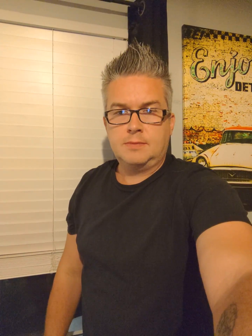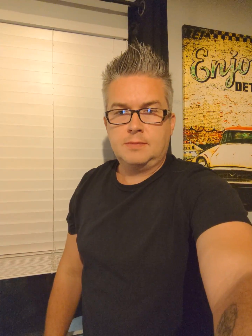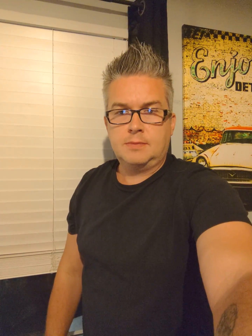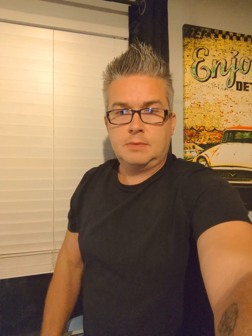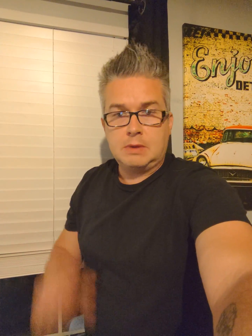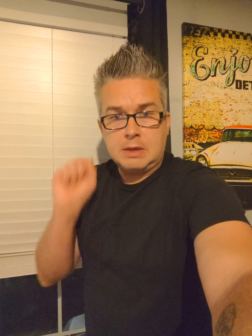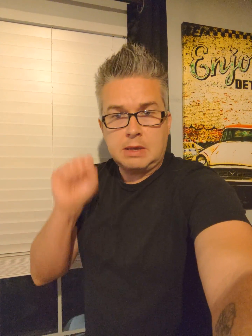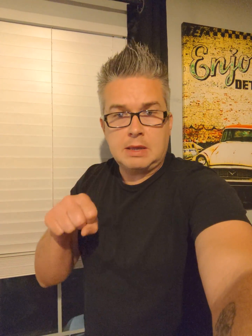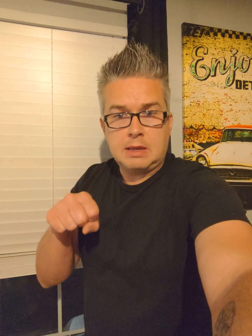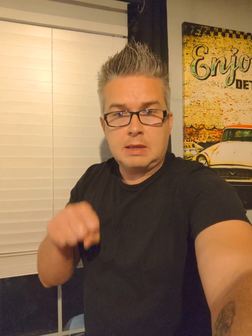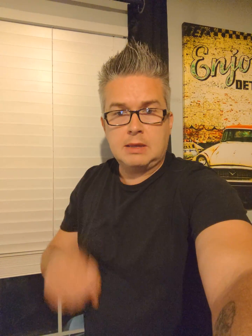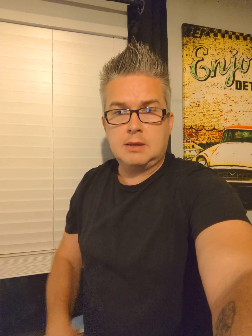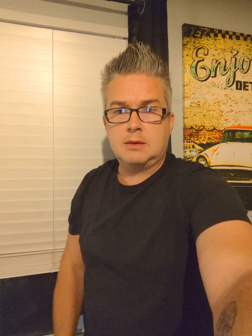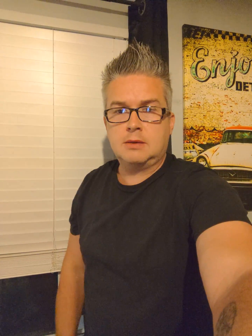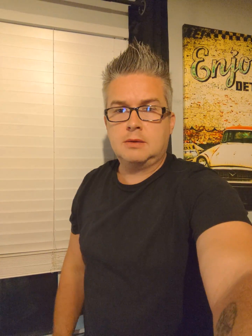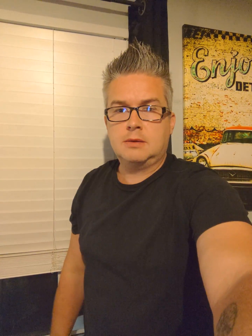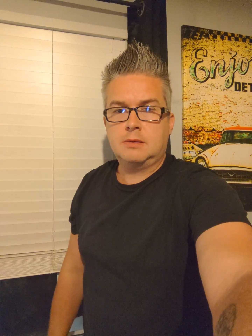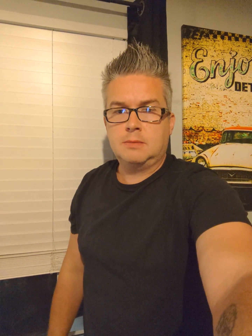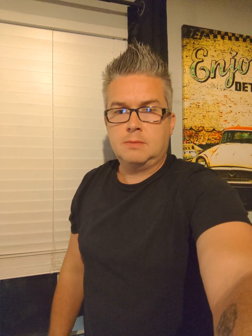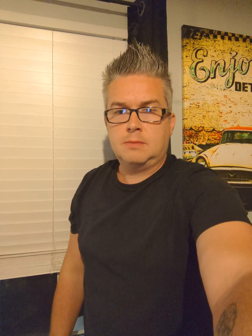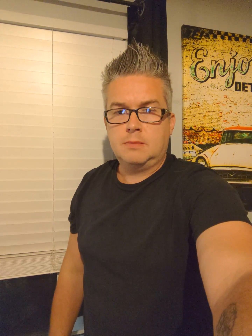could